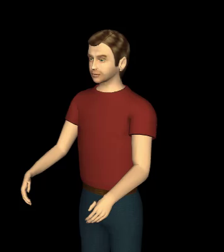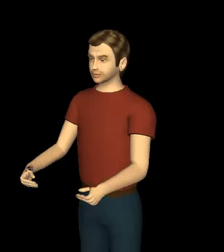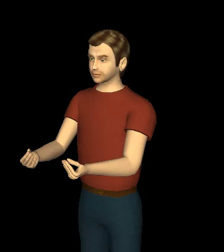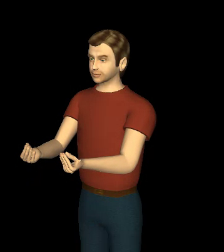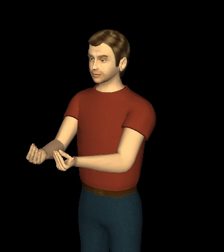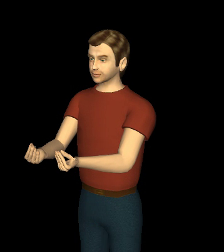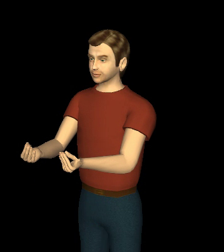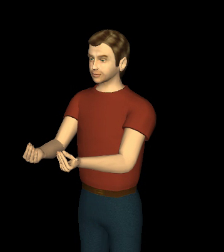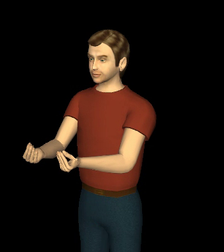أين